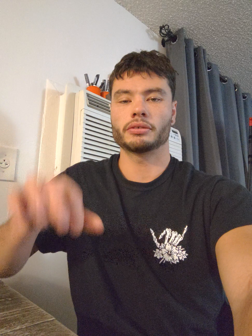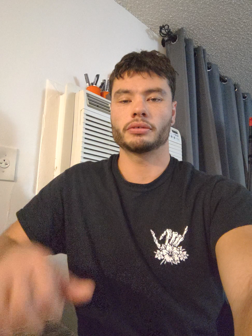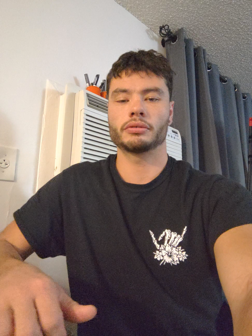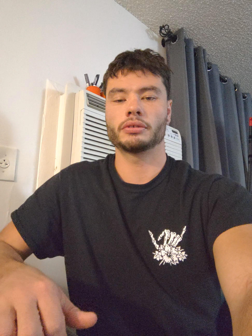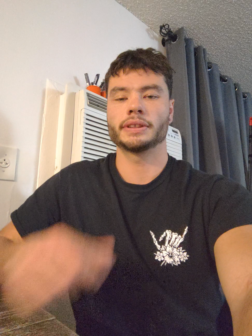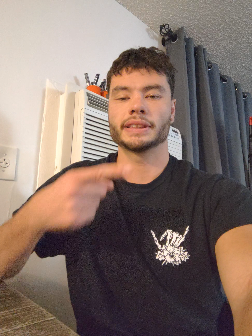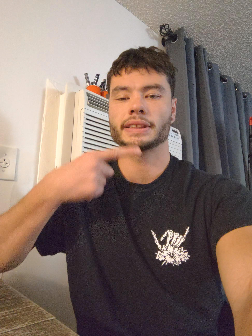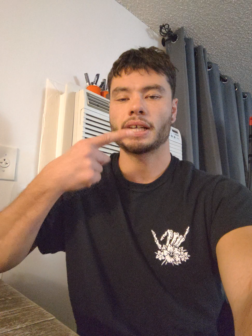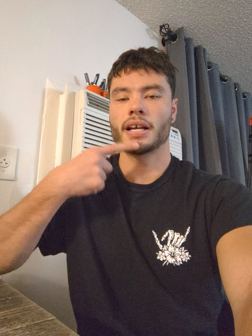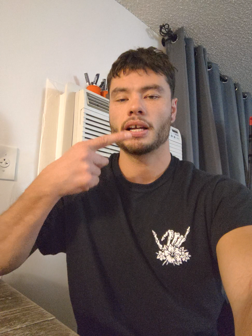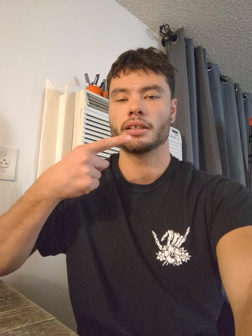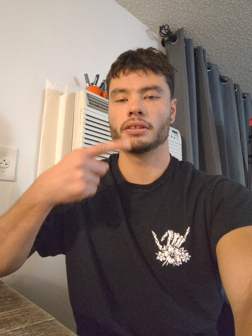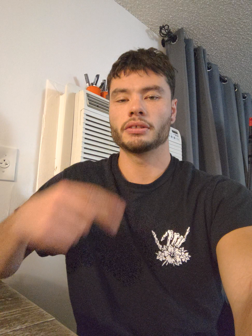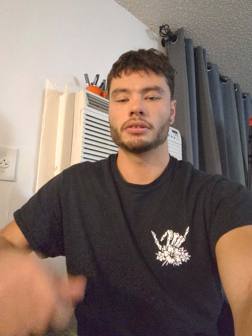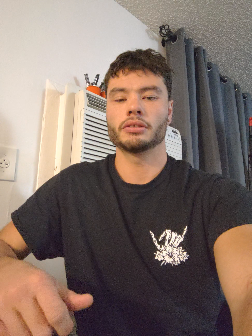say